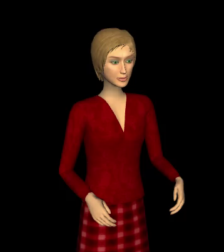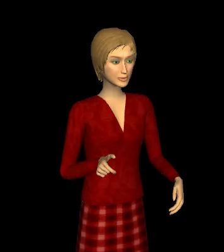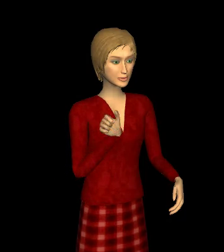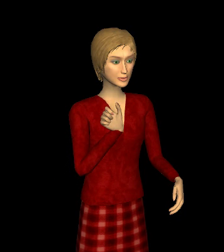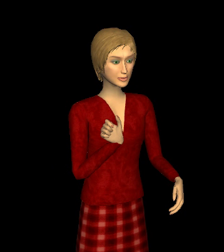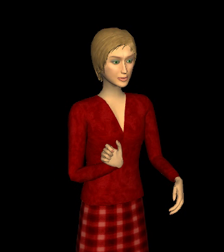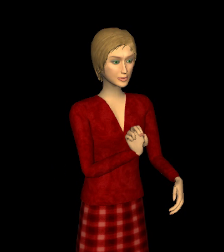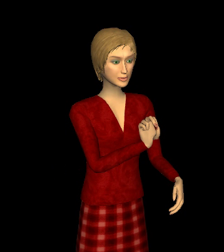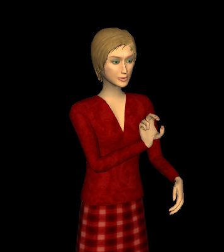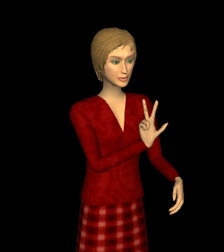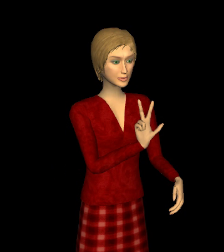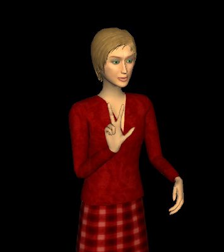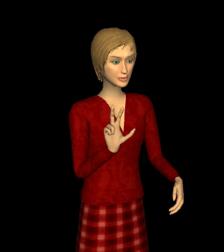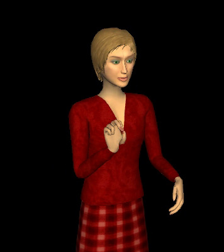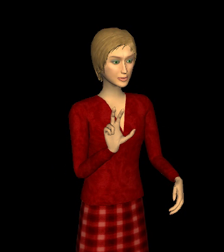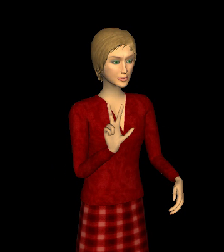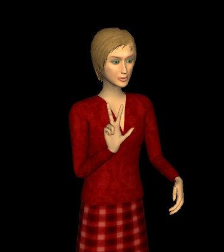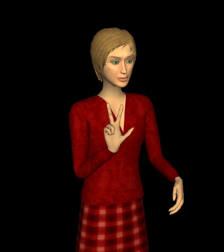راكب